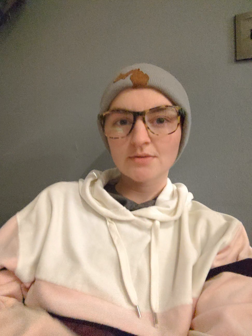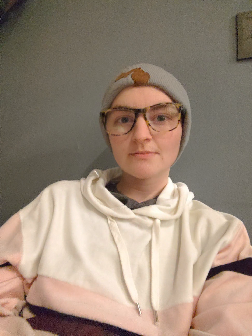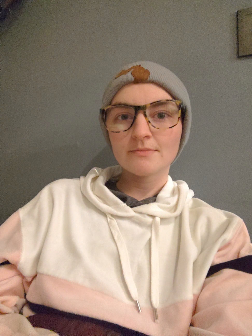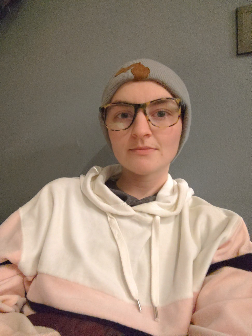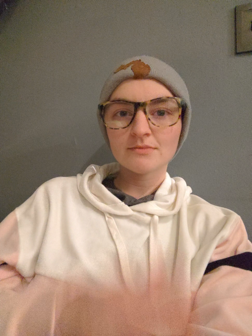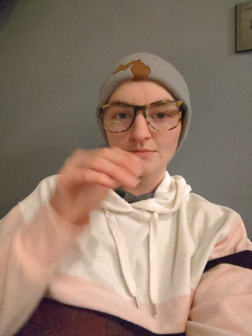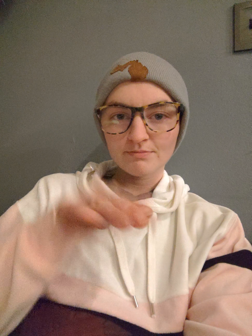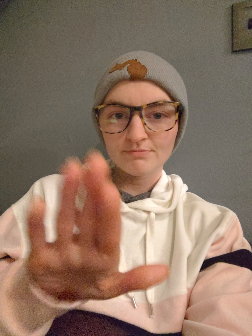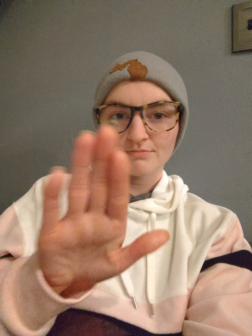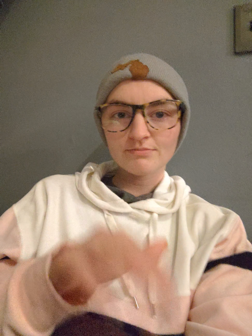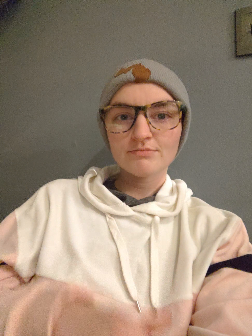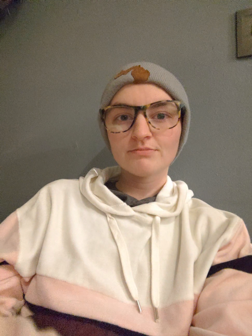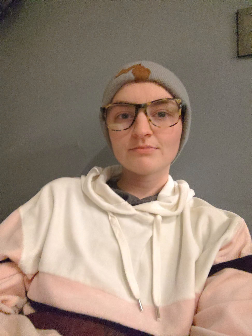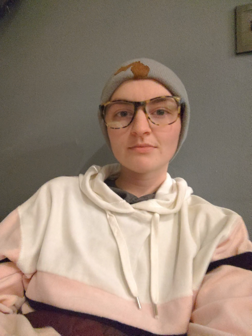into